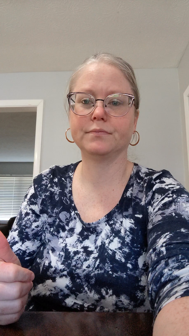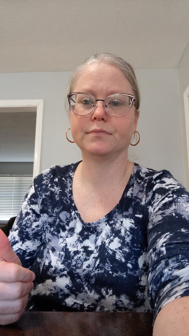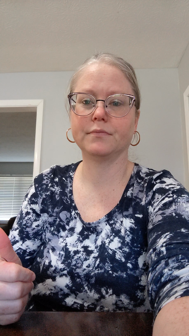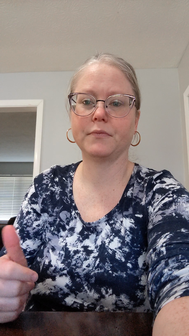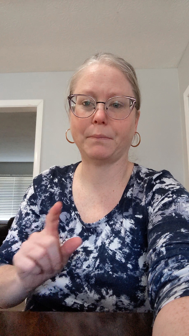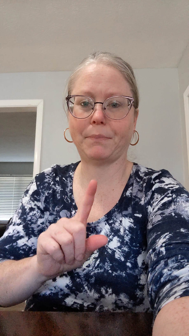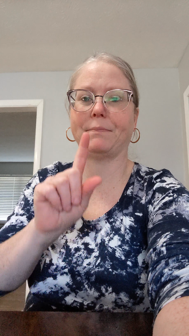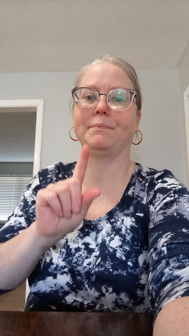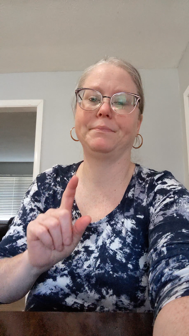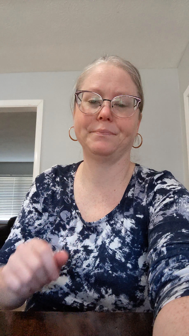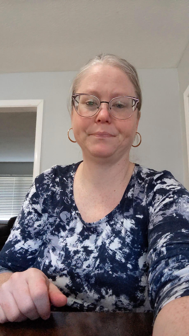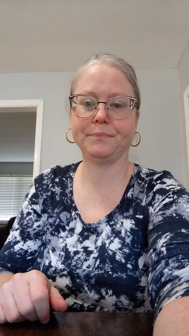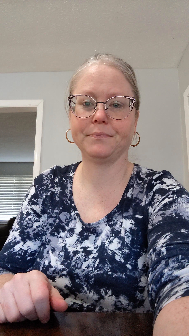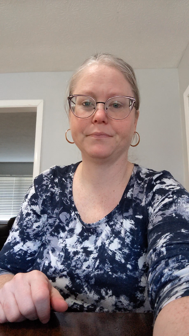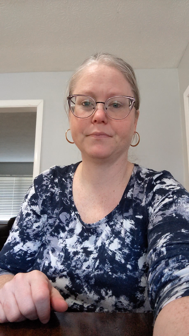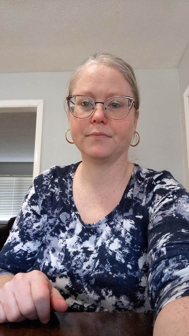bump